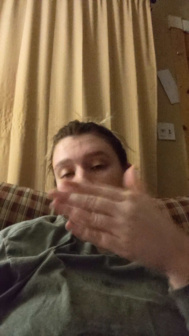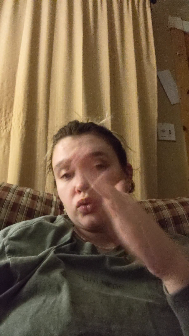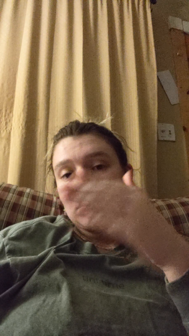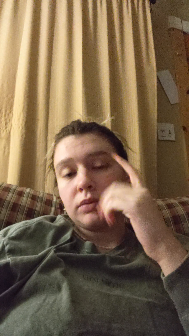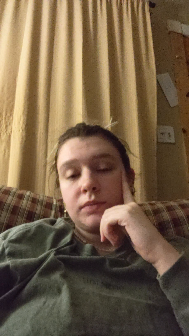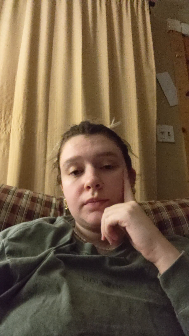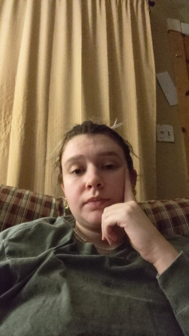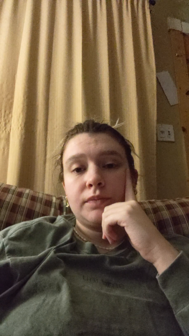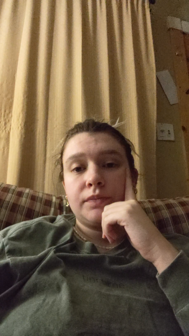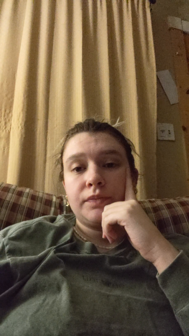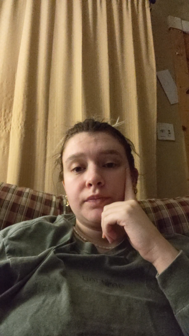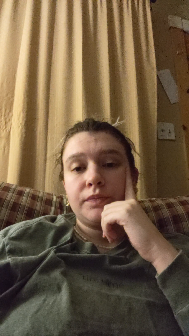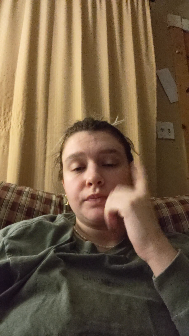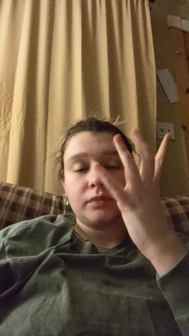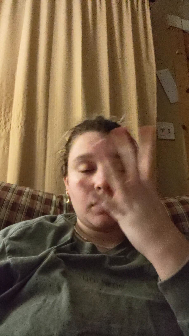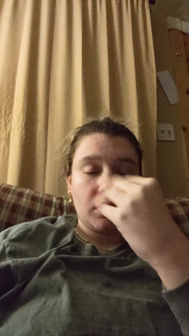asleep